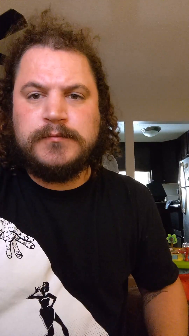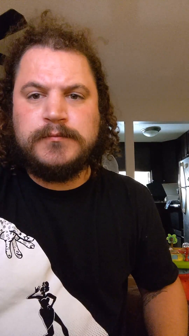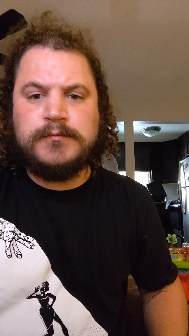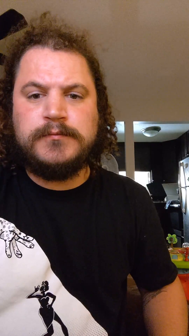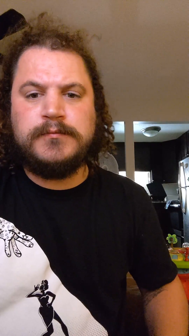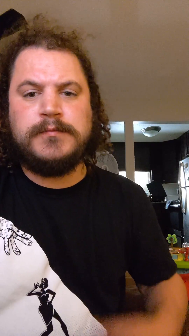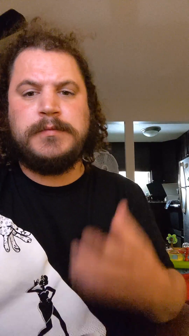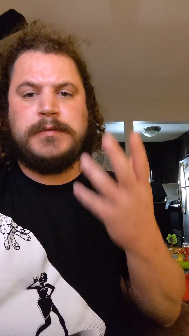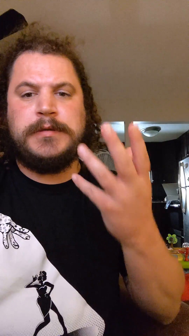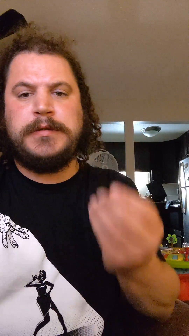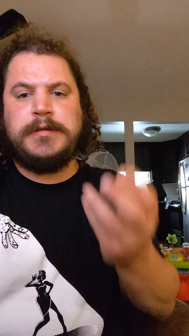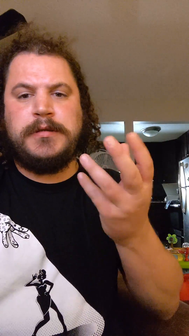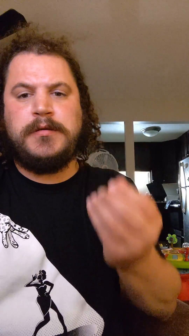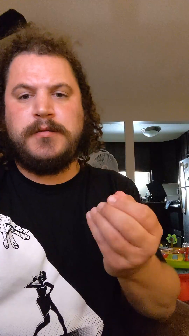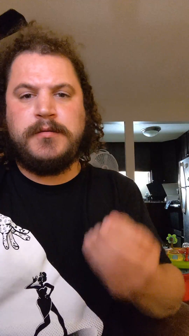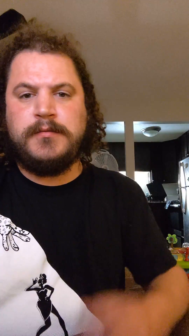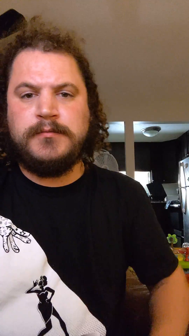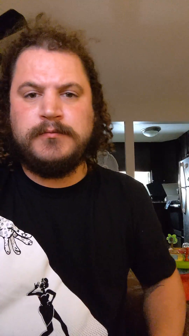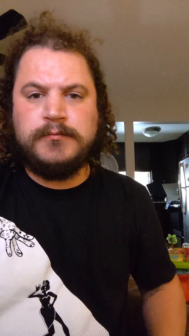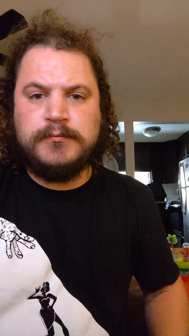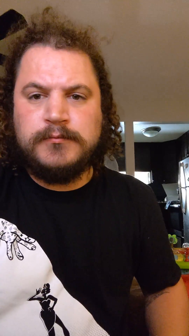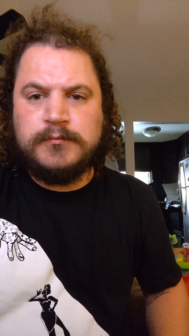gentle